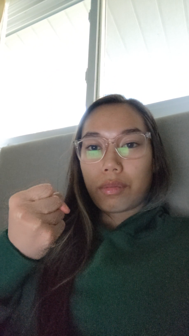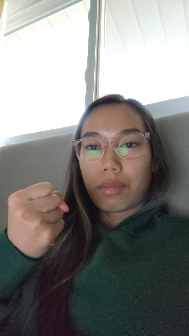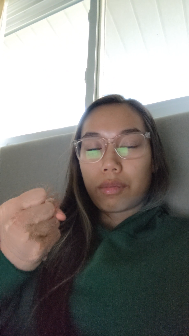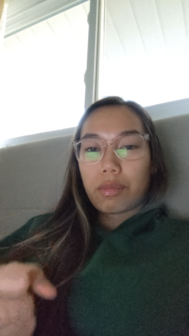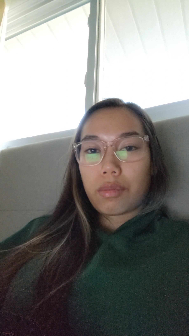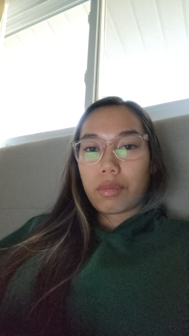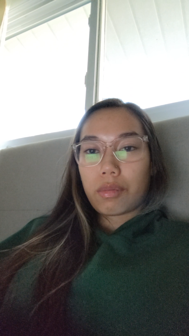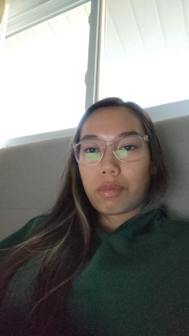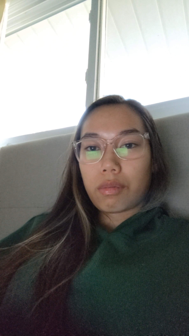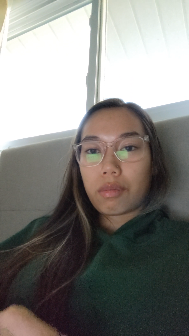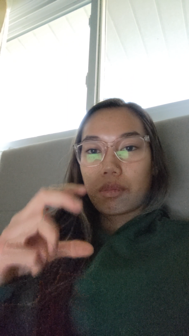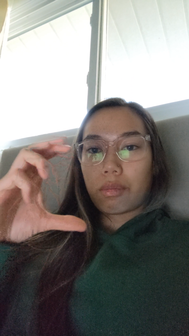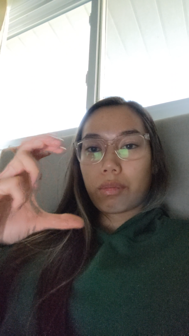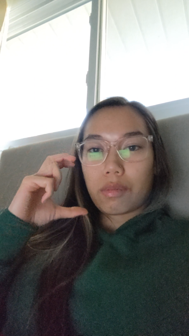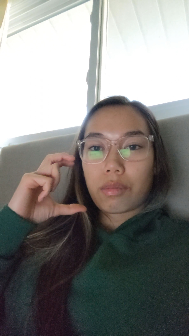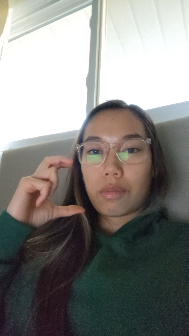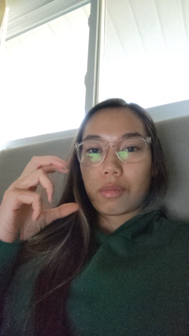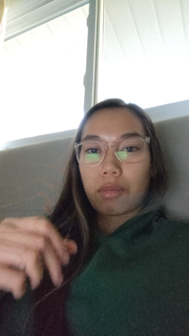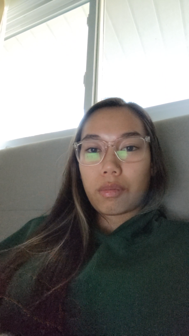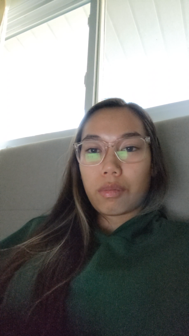bus